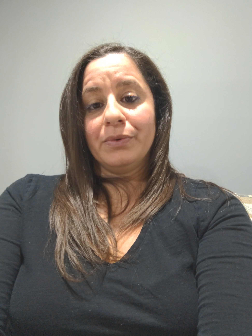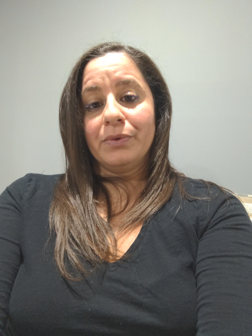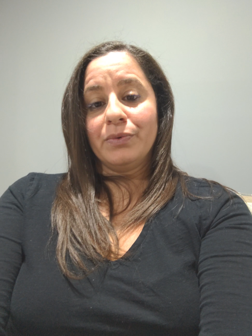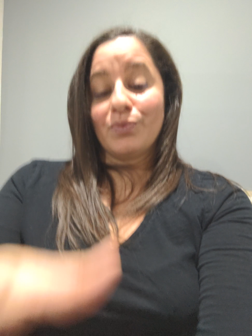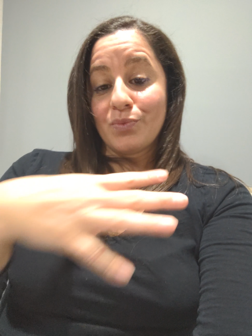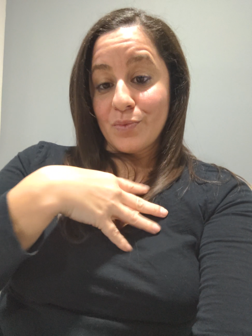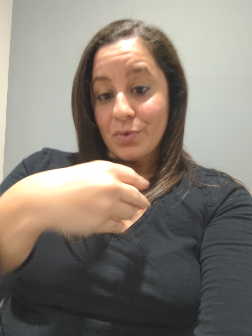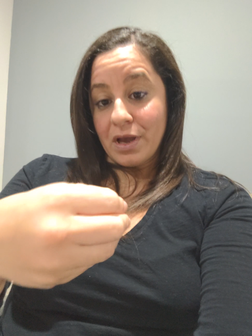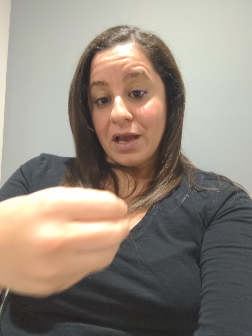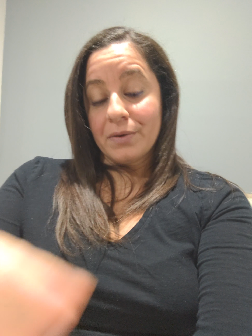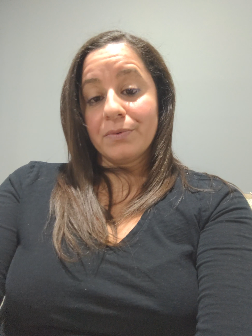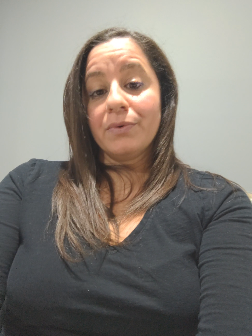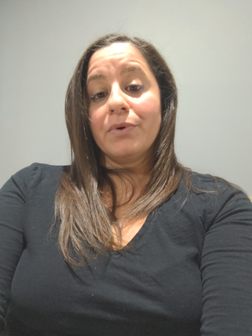white